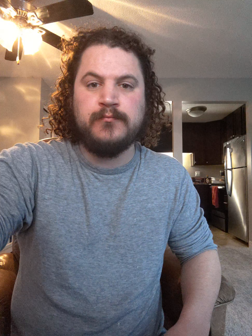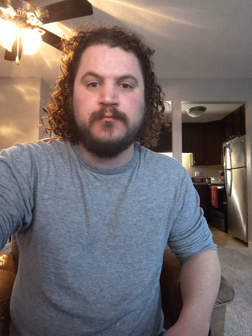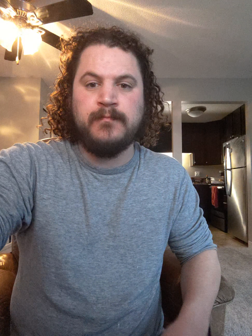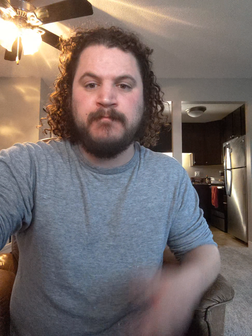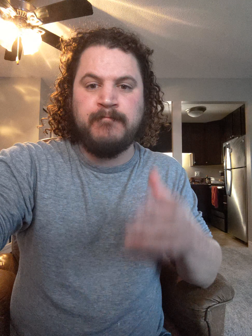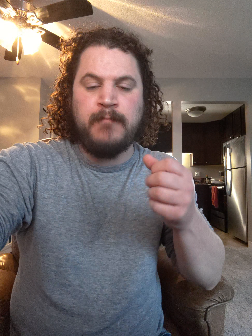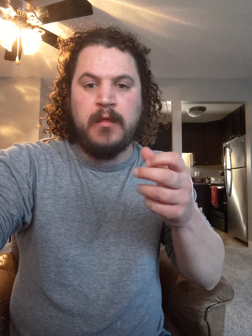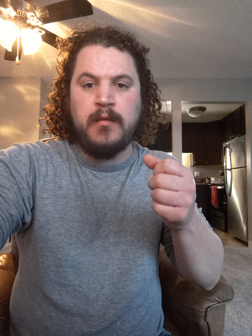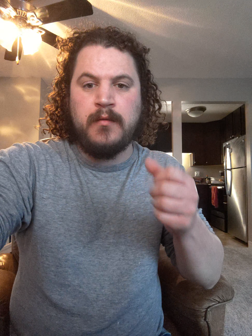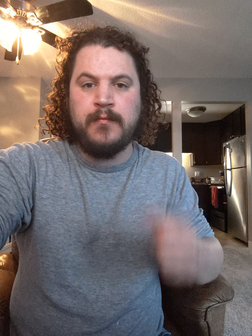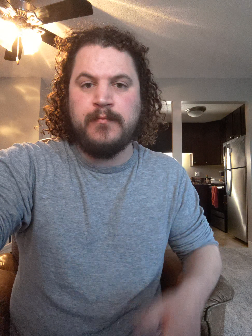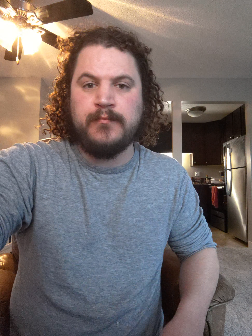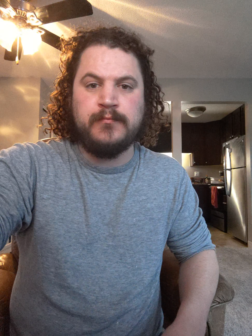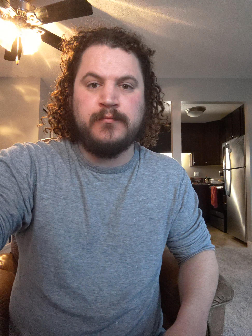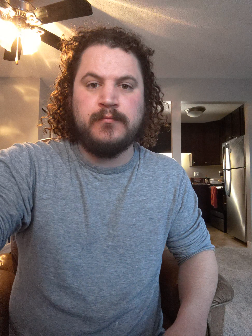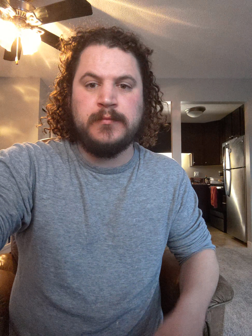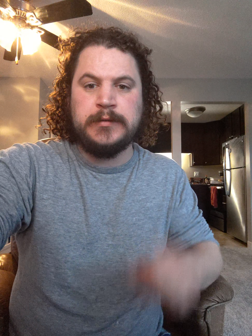milk